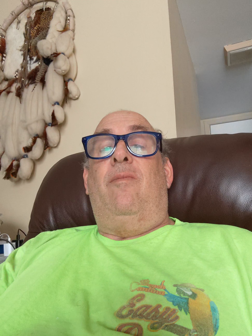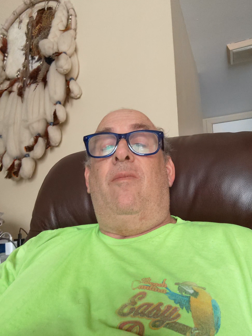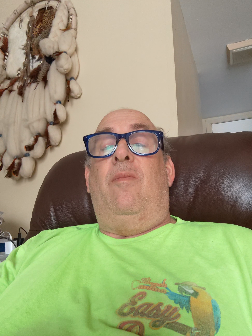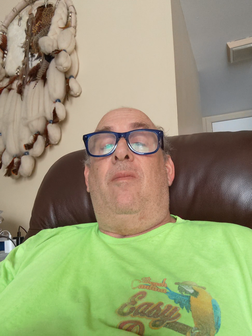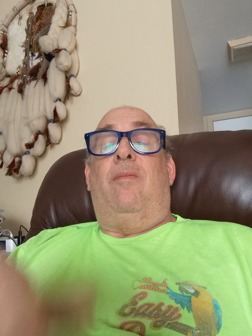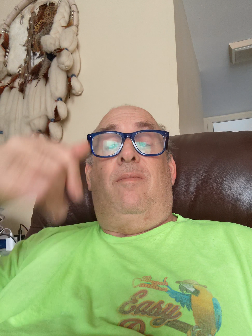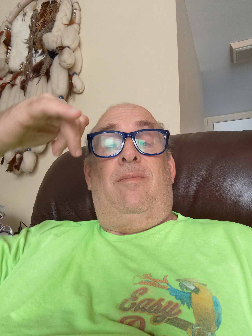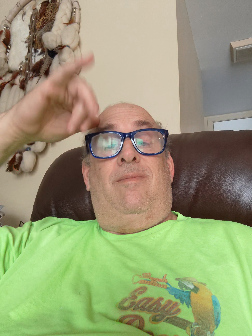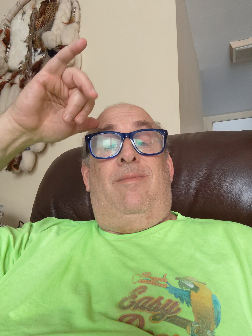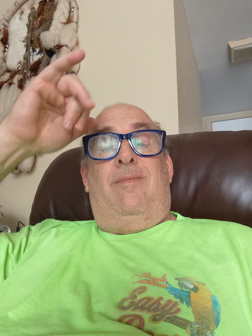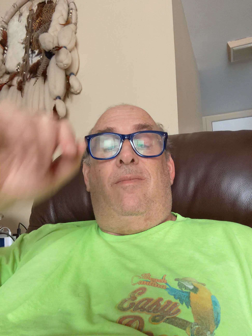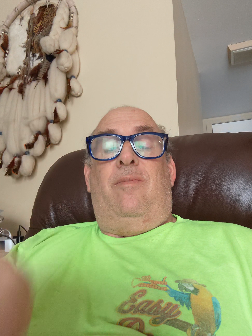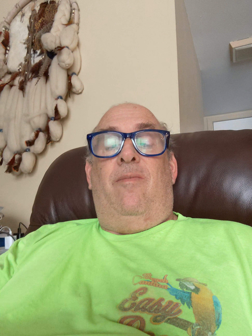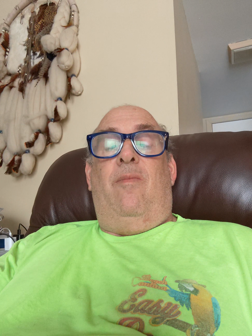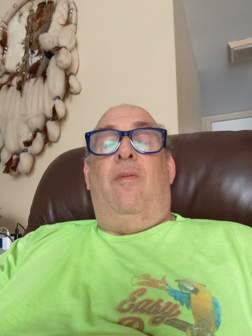cow